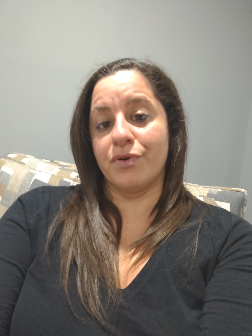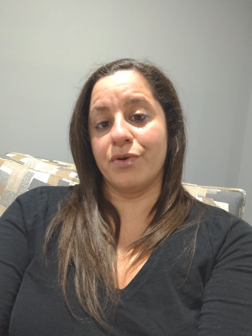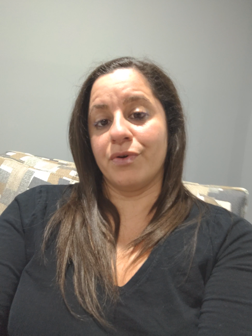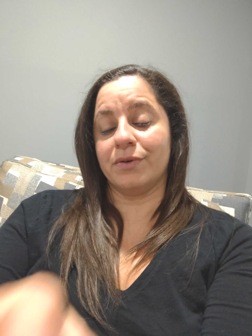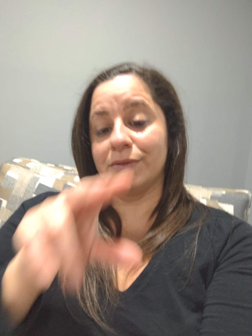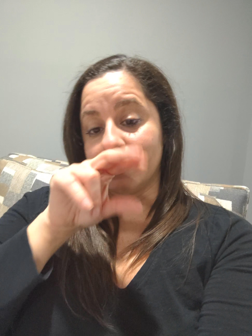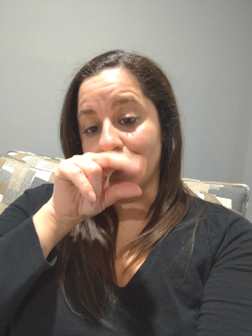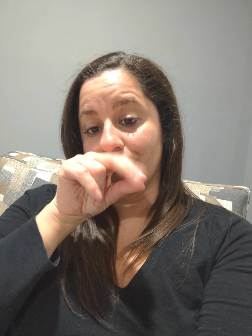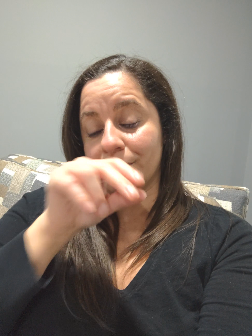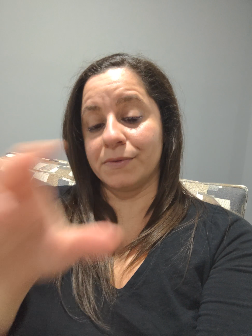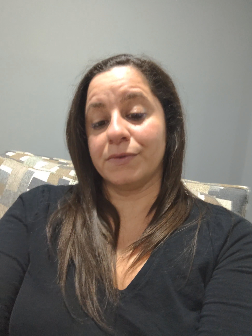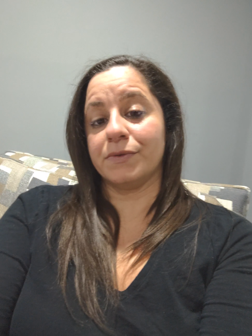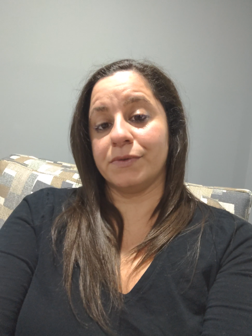duck